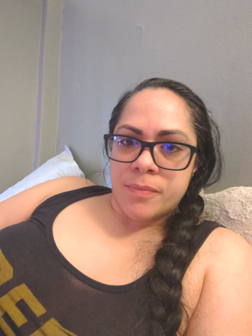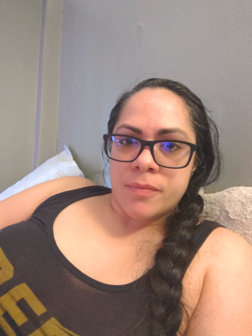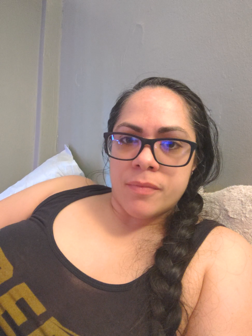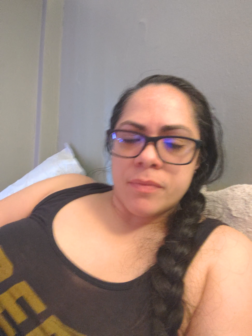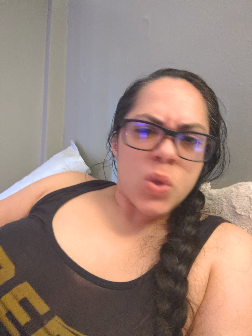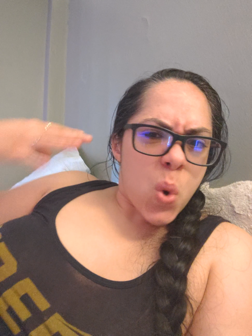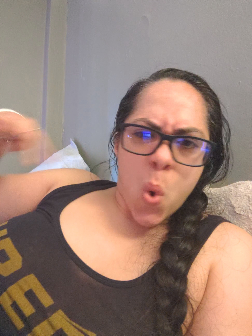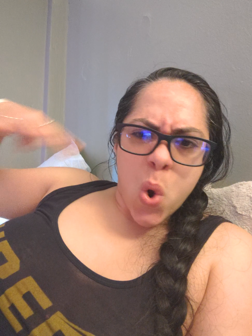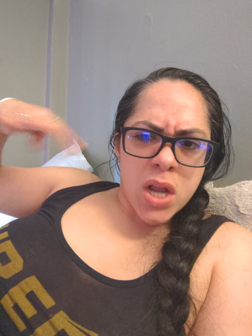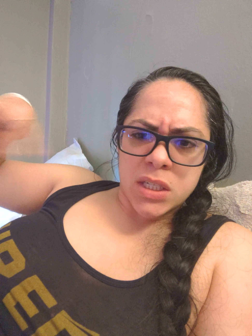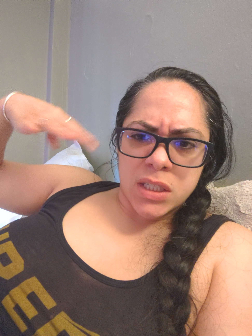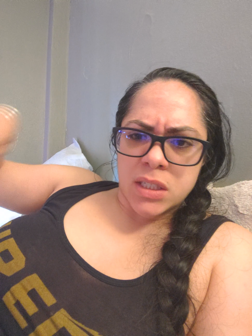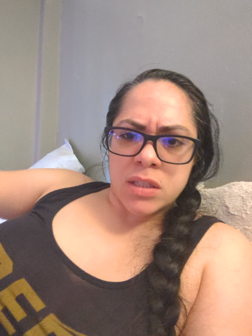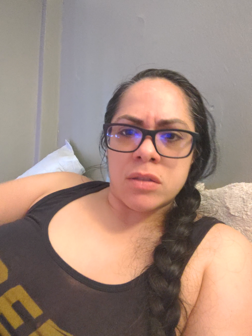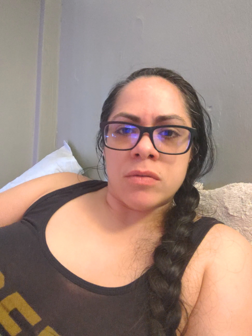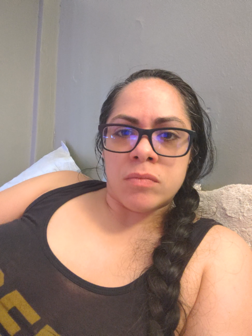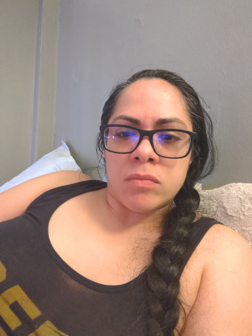noisy